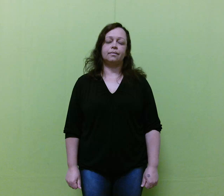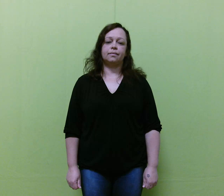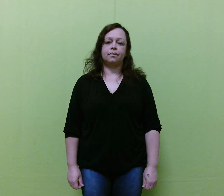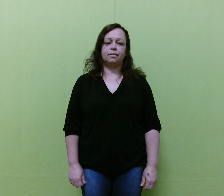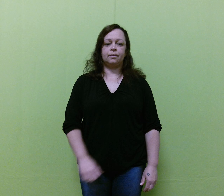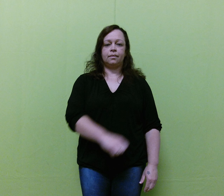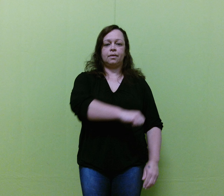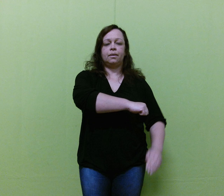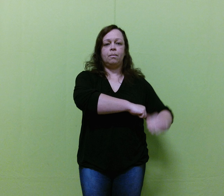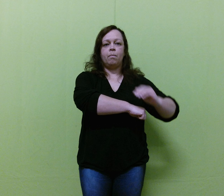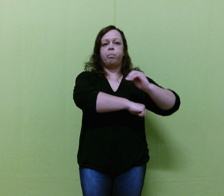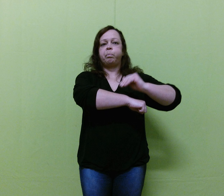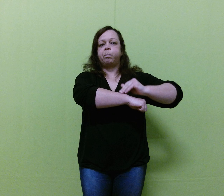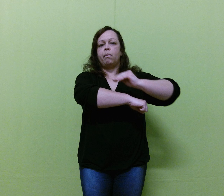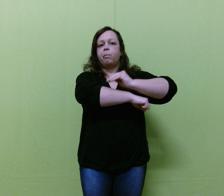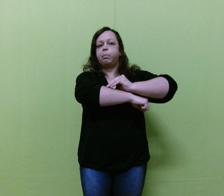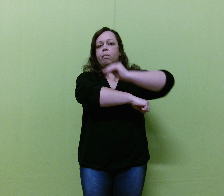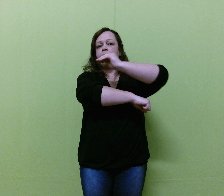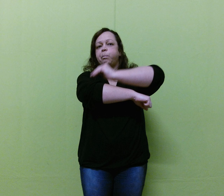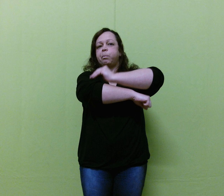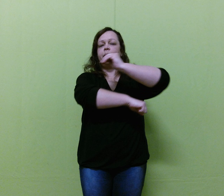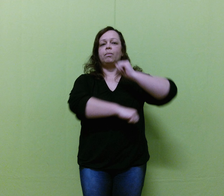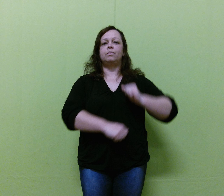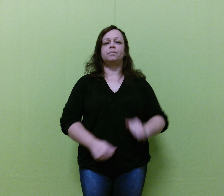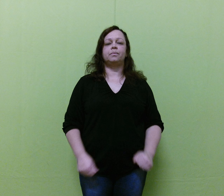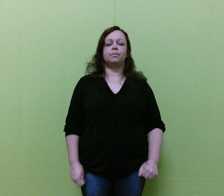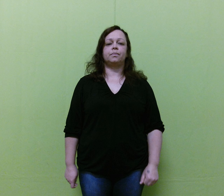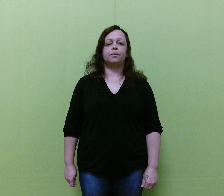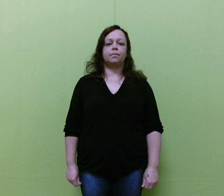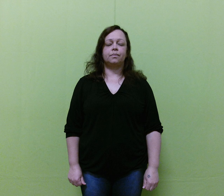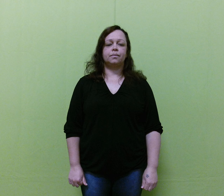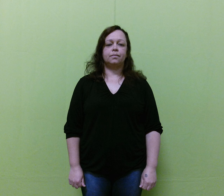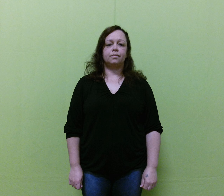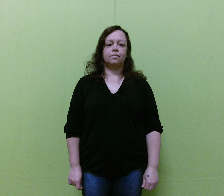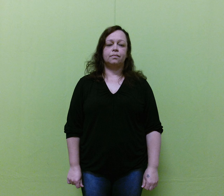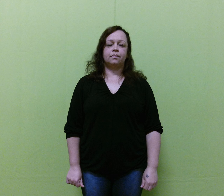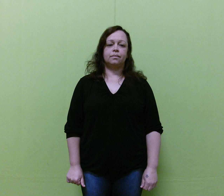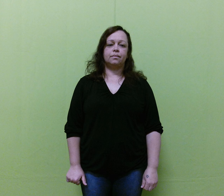sapo